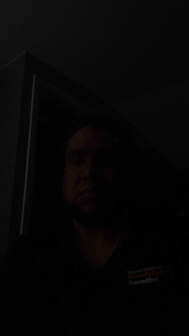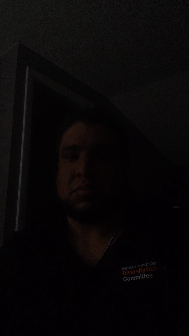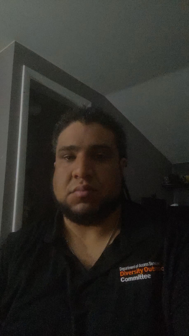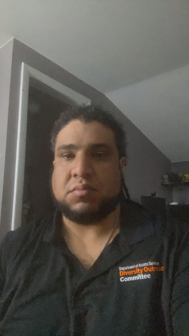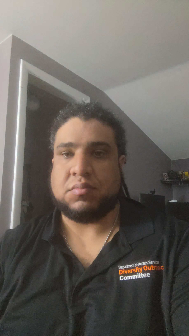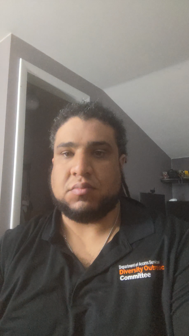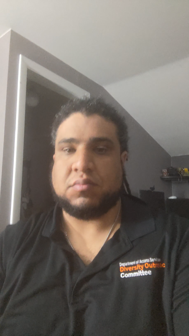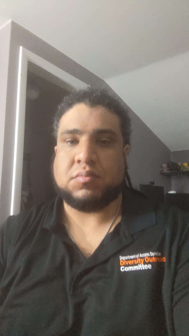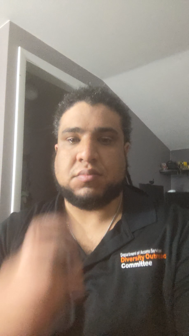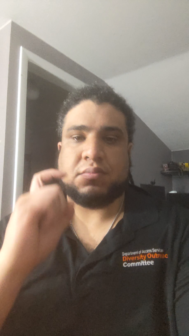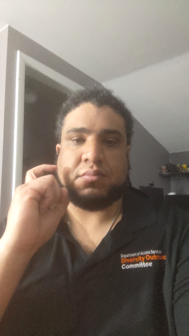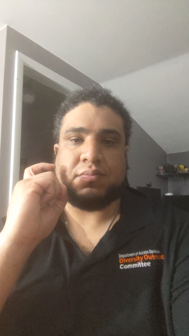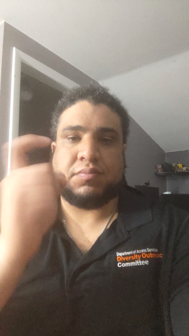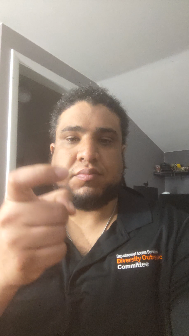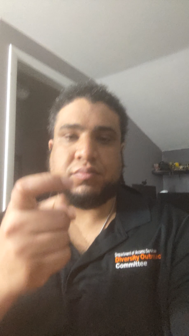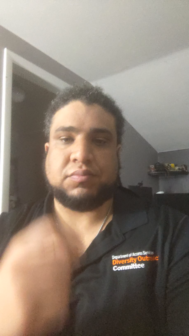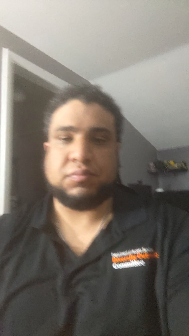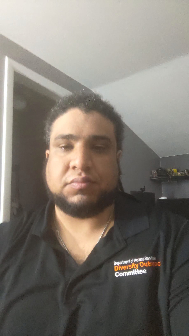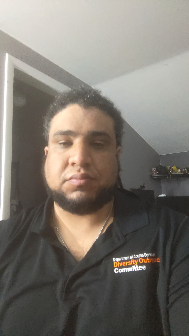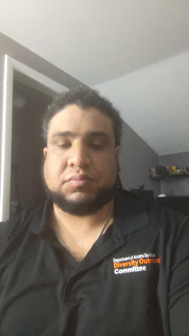present